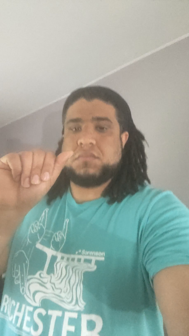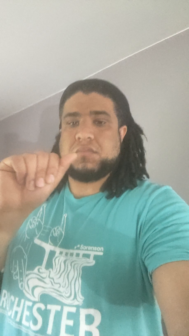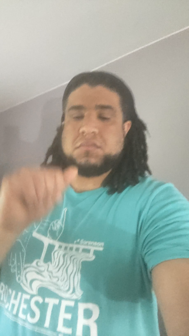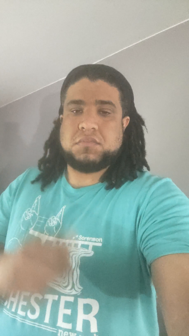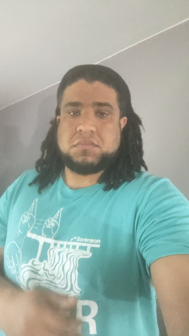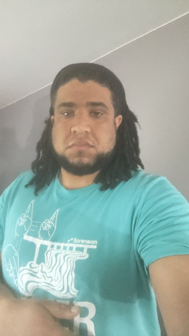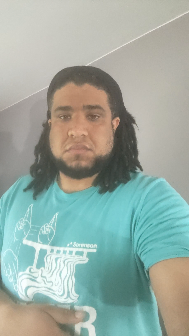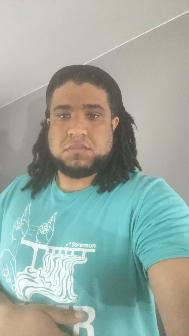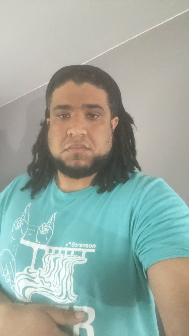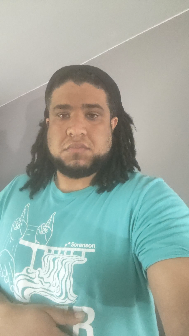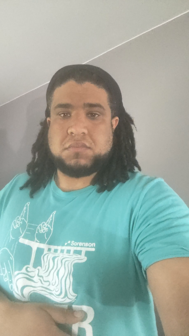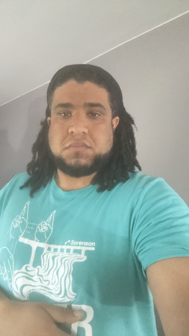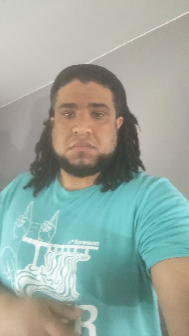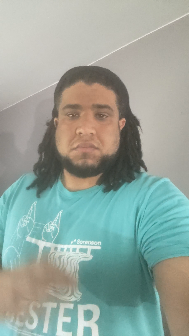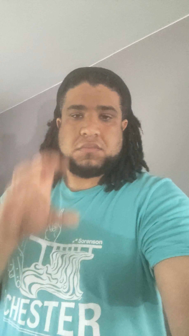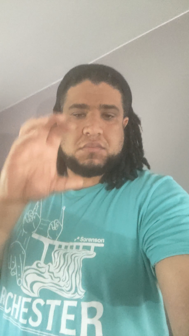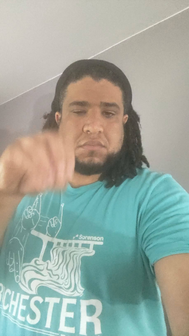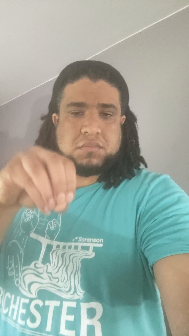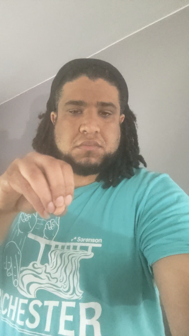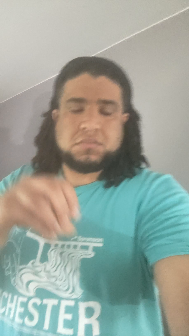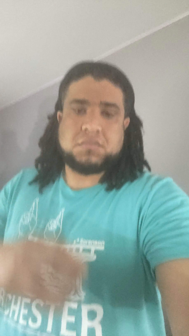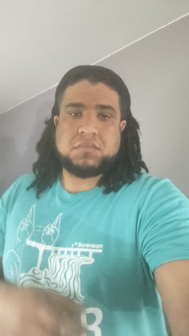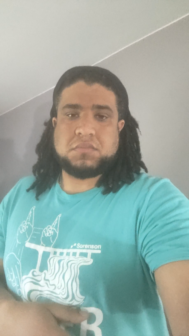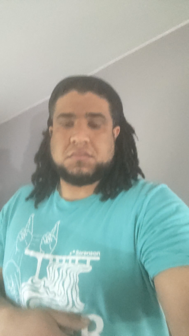bite